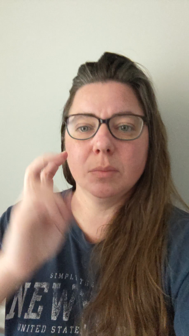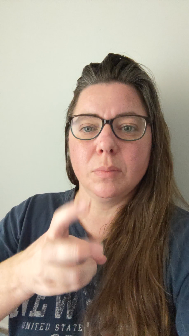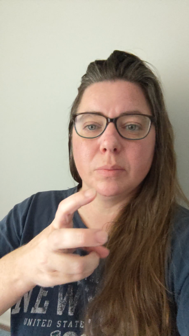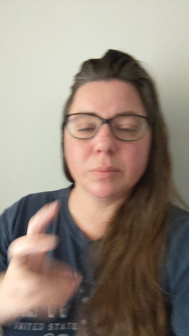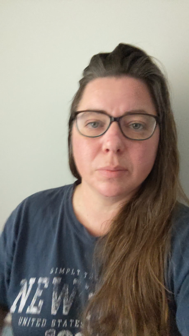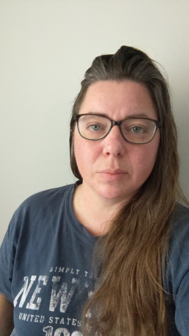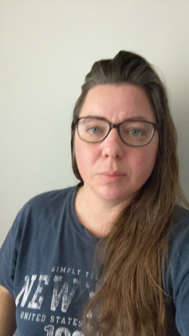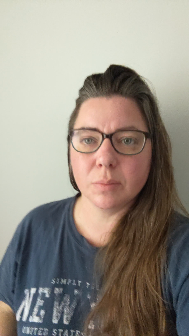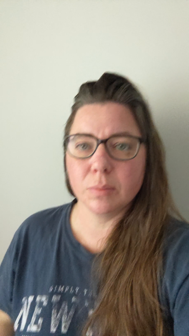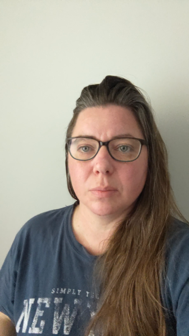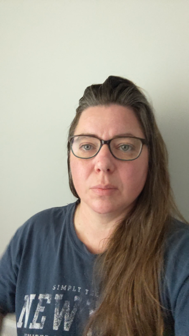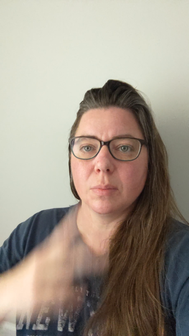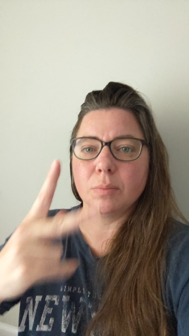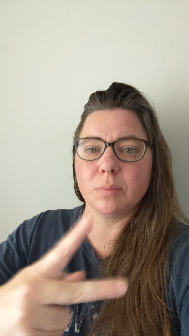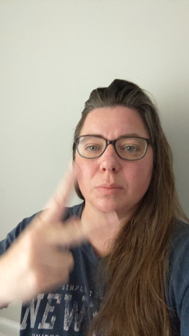careful